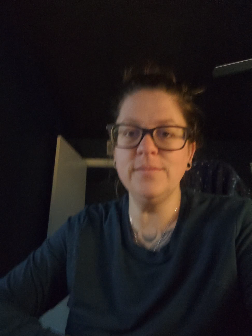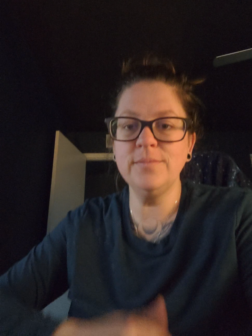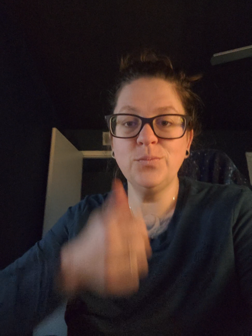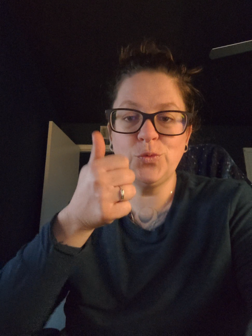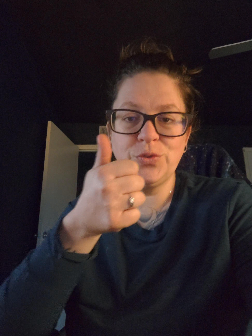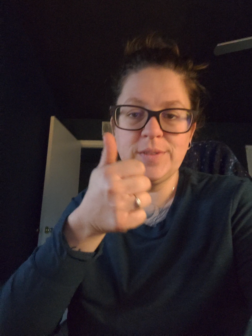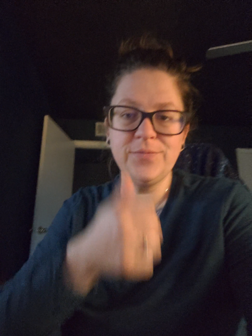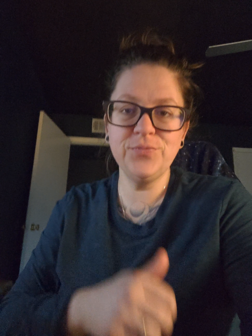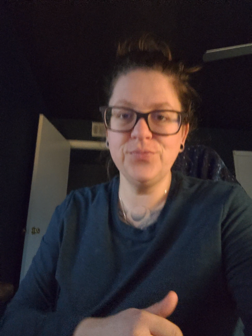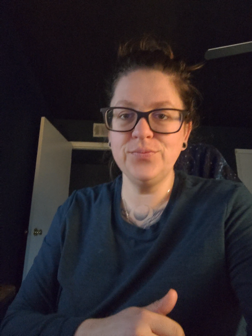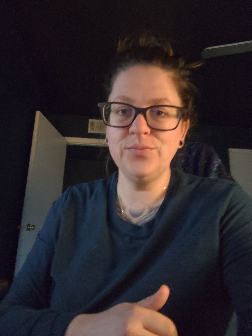yourself